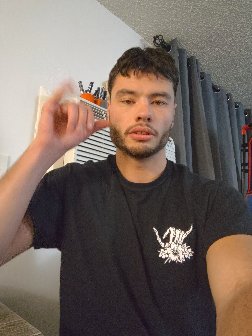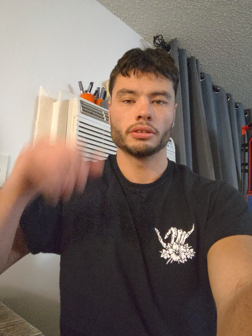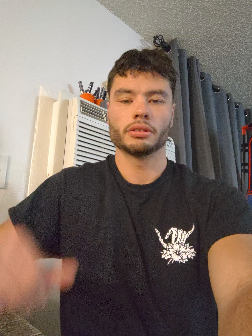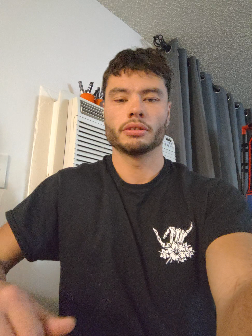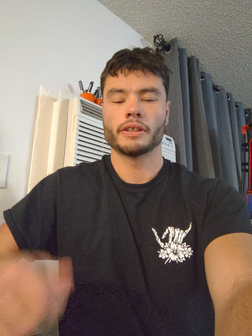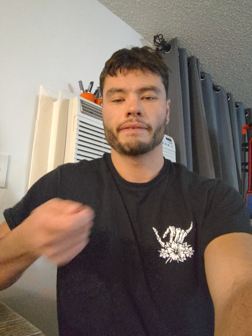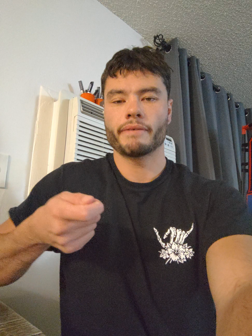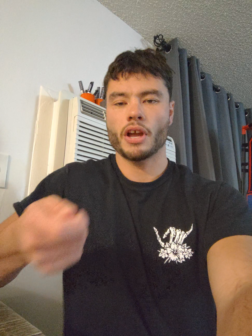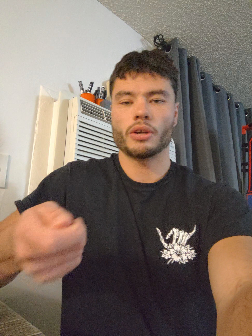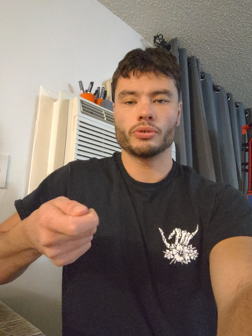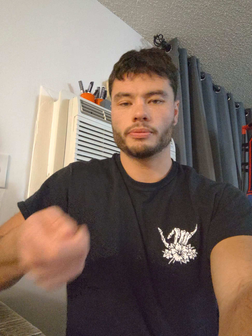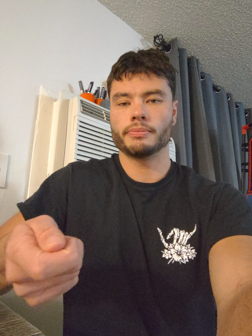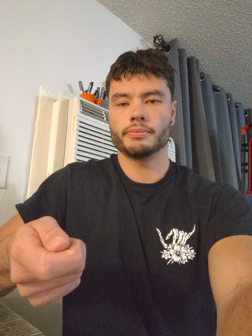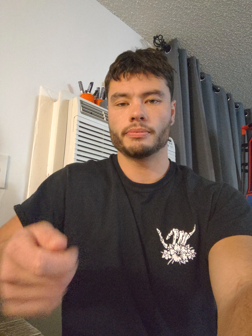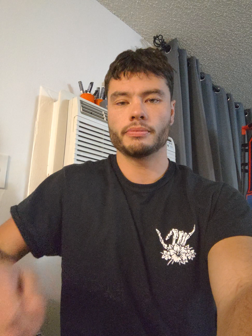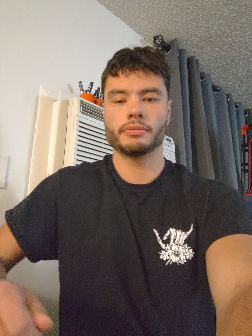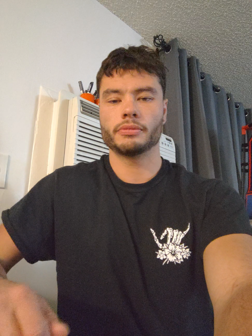vacuum